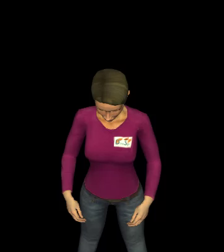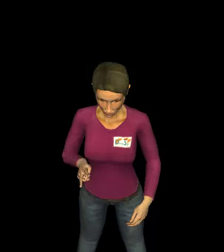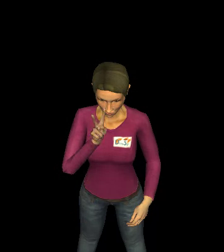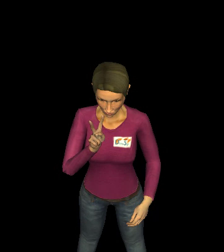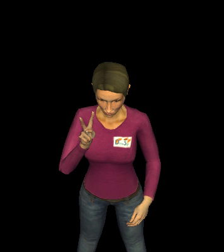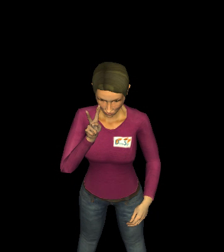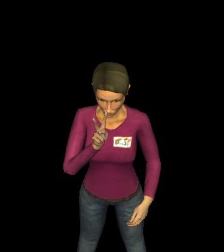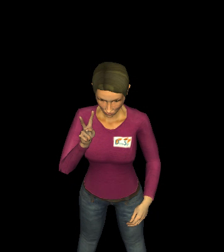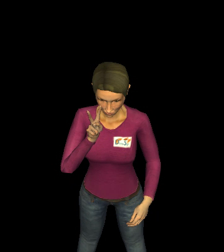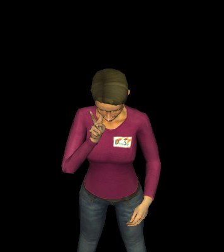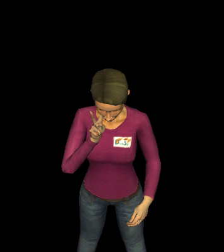مضحك